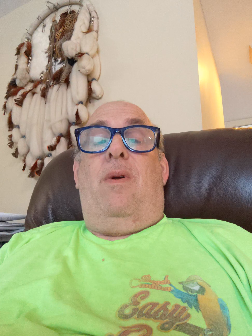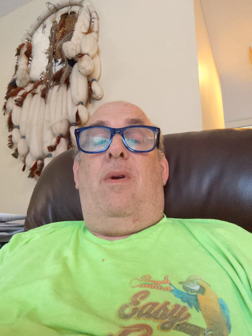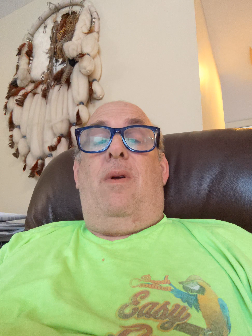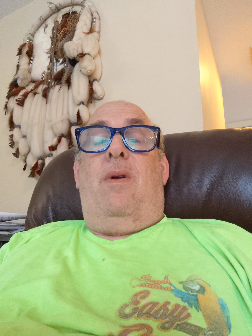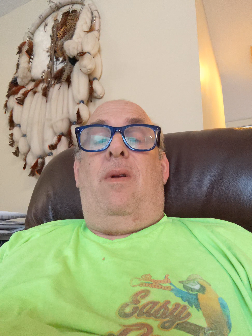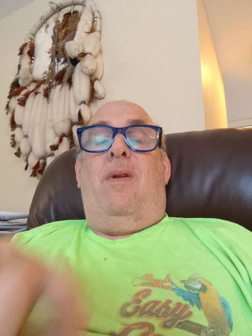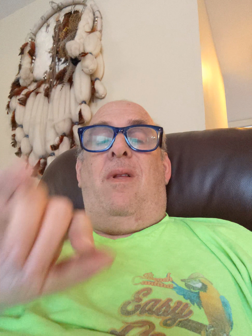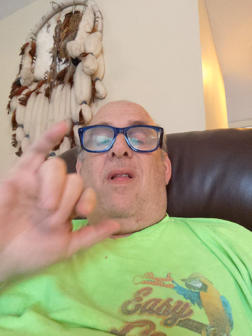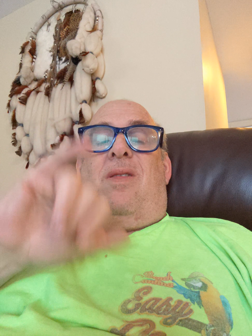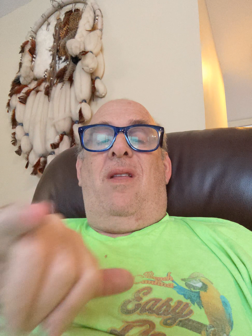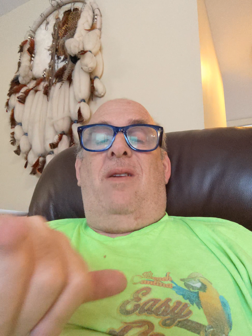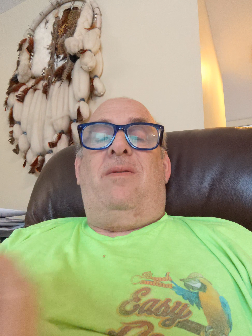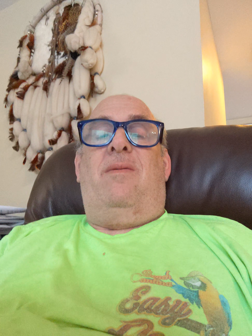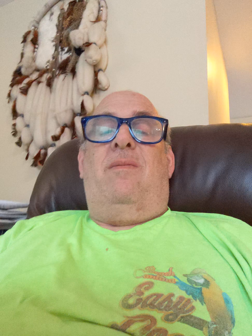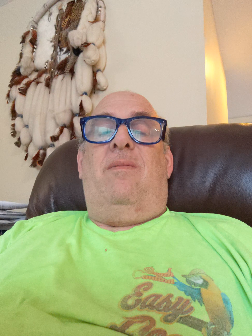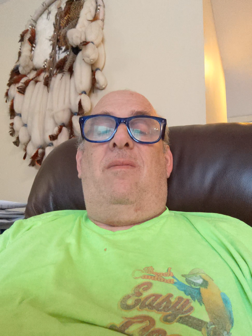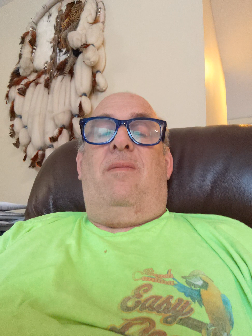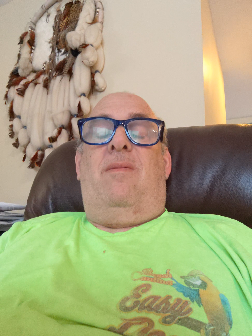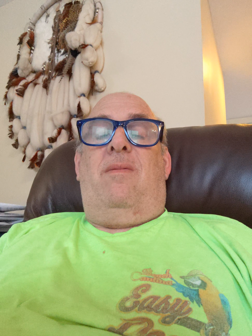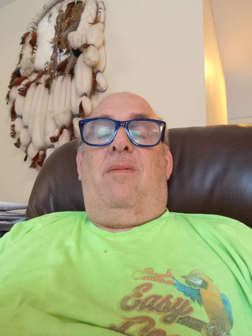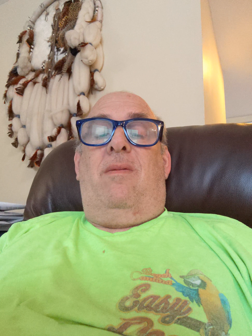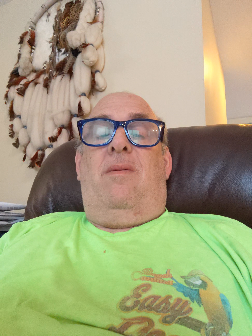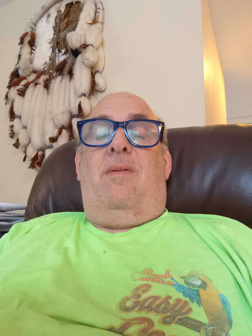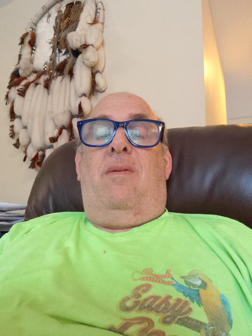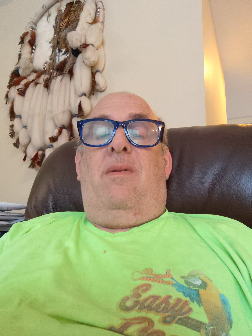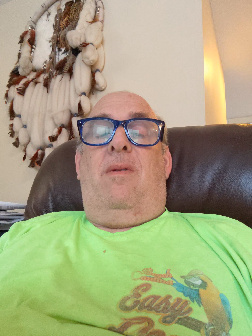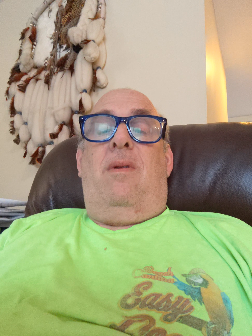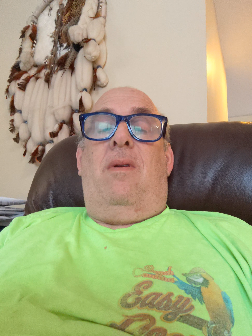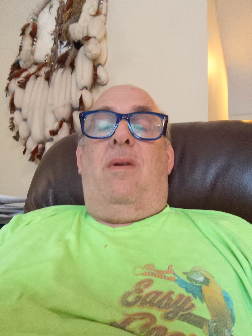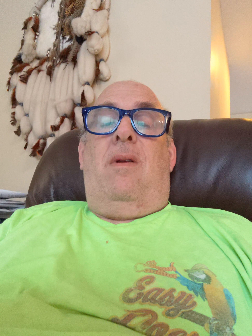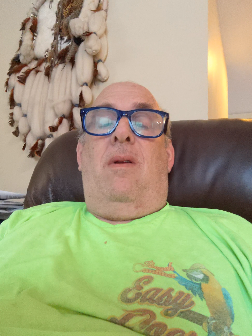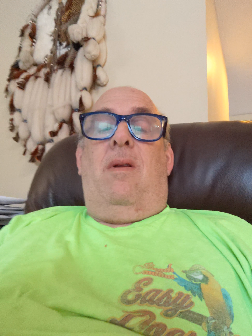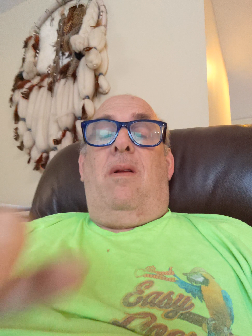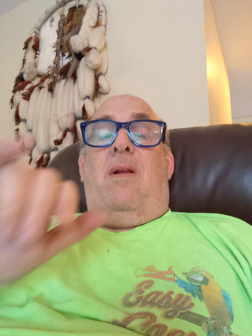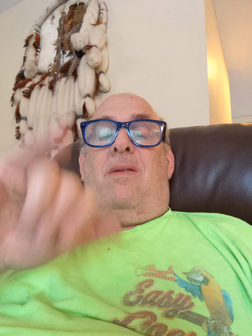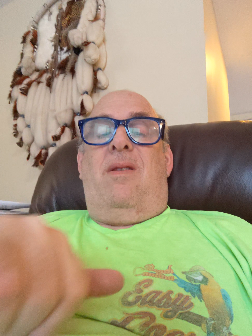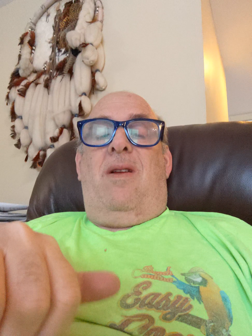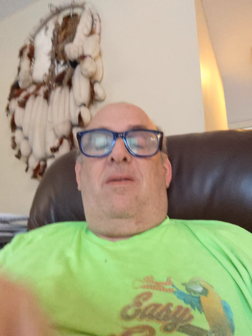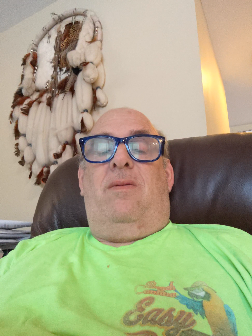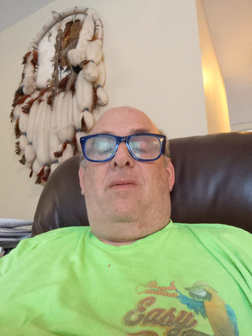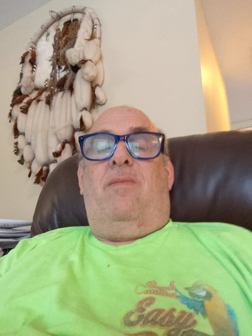that